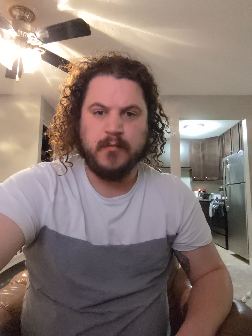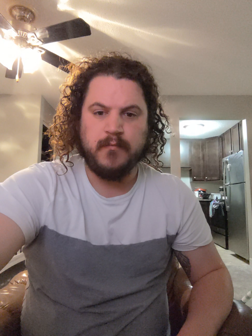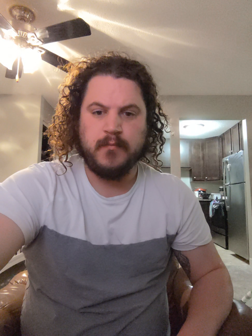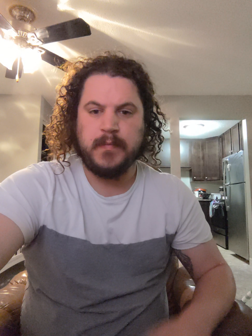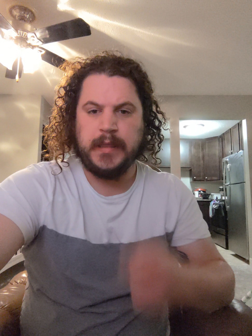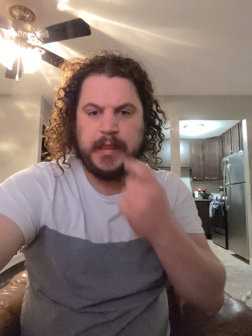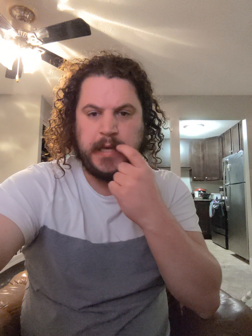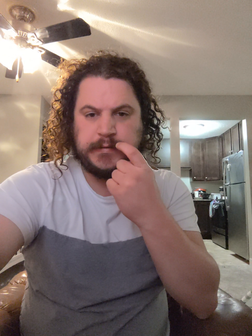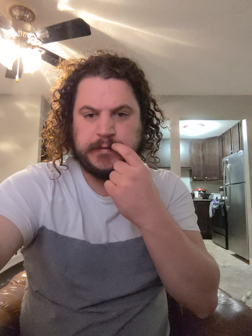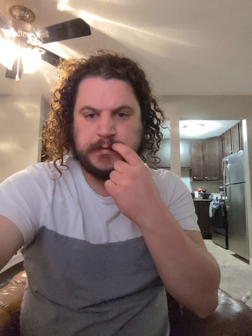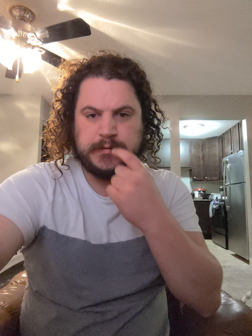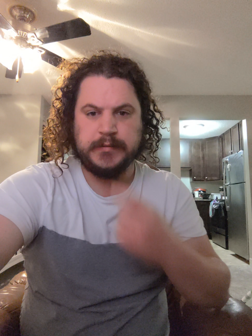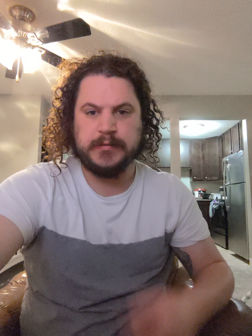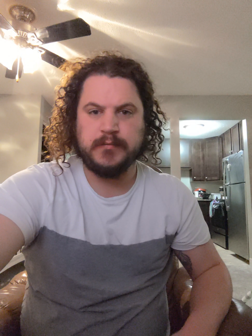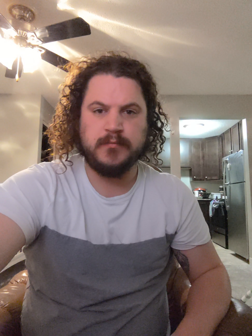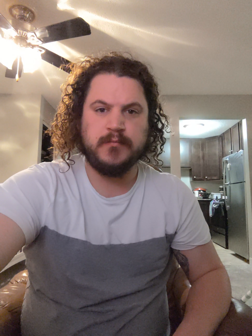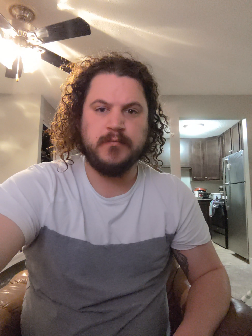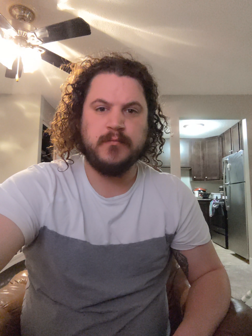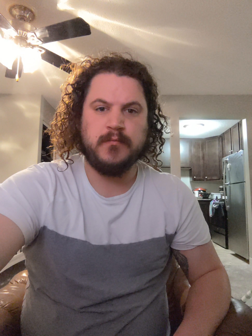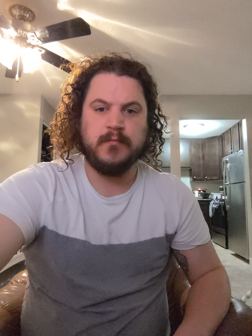window